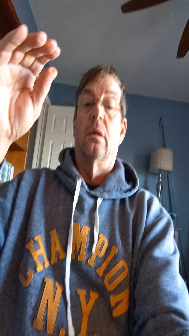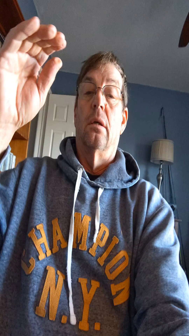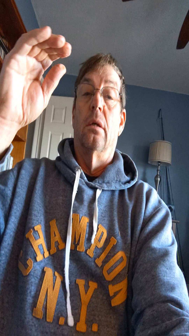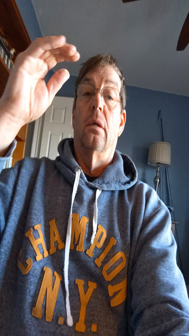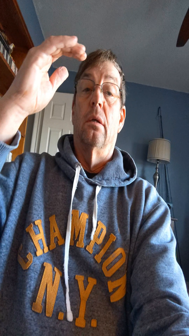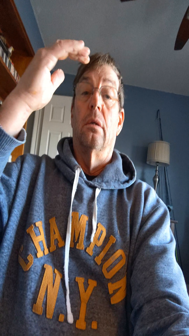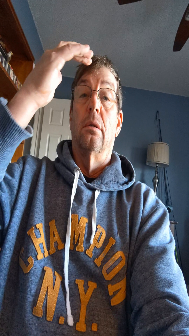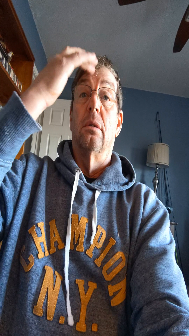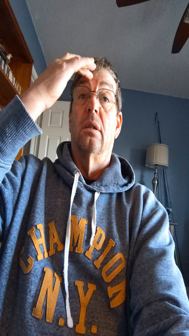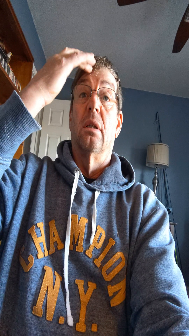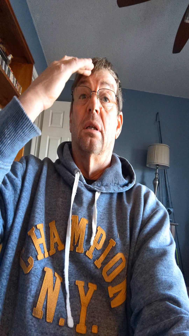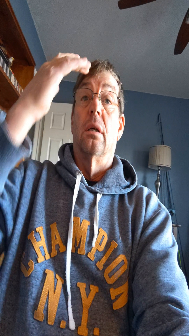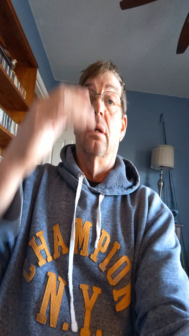sick